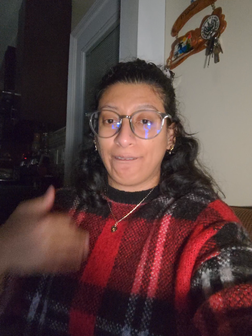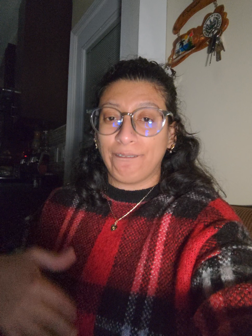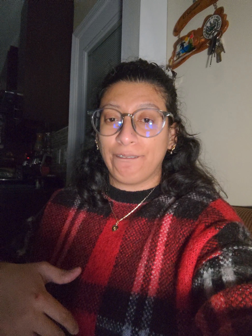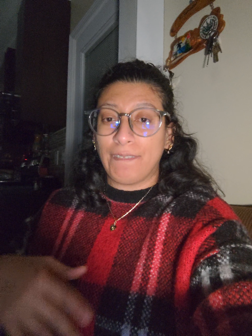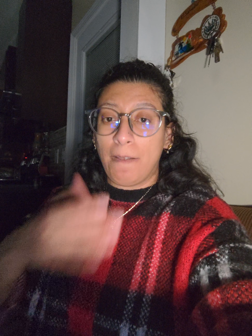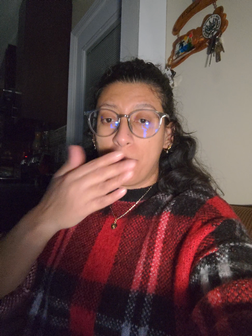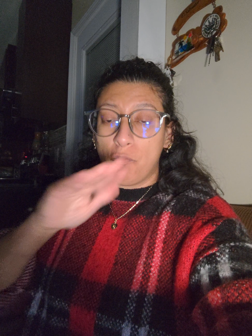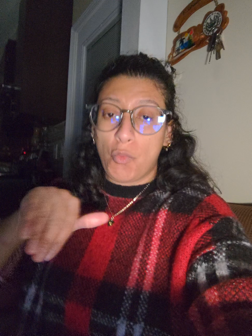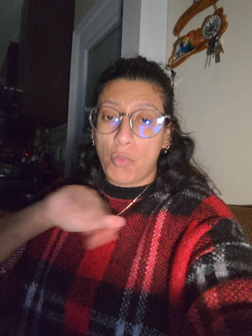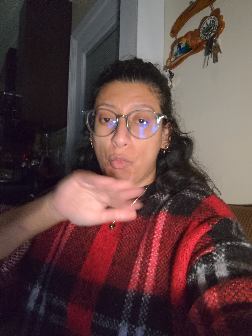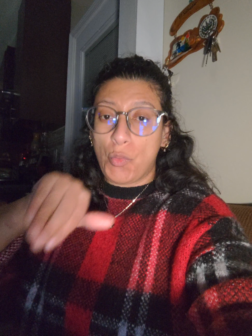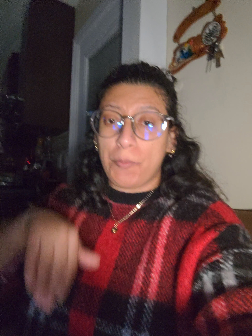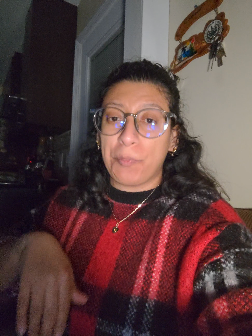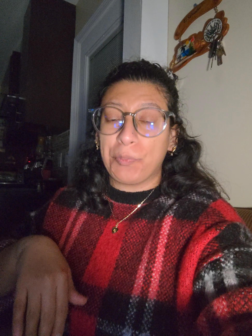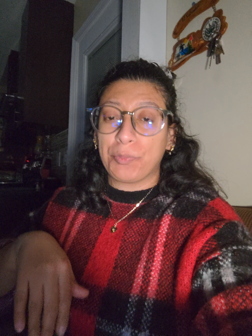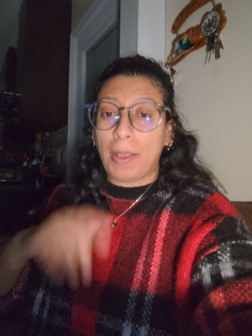pool